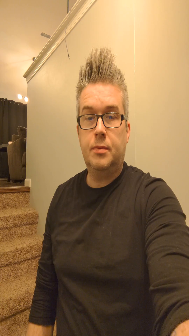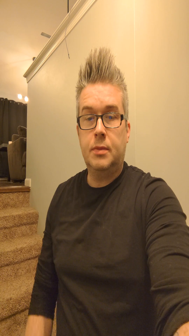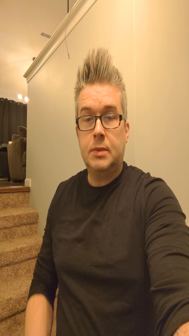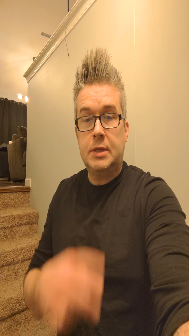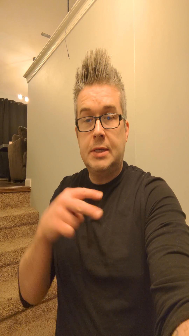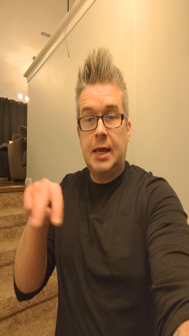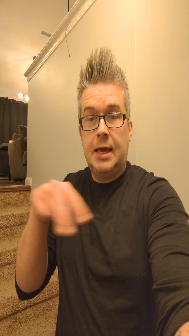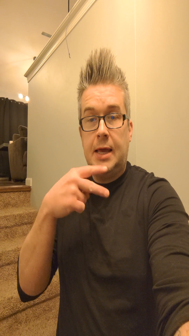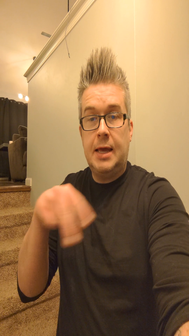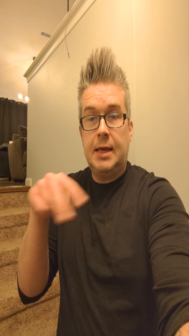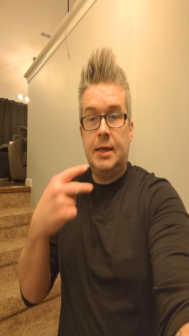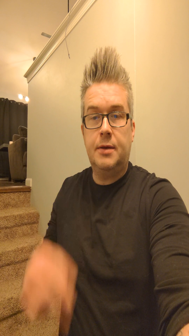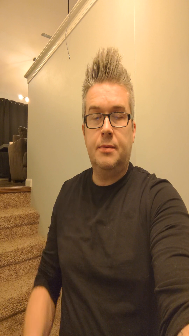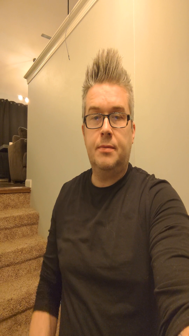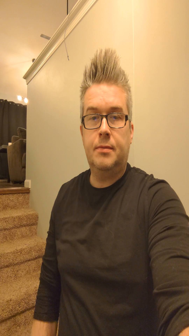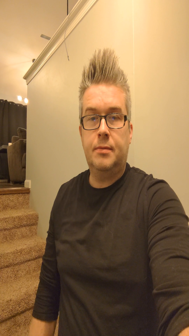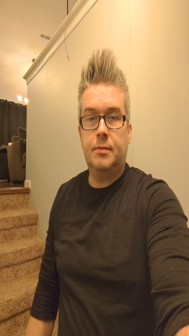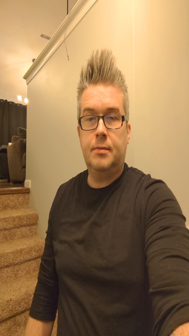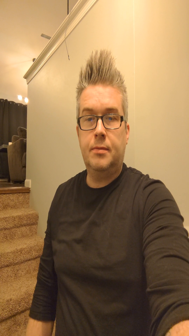dance